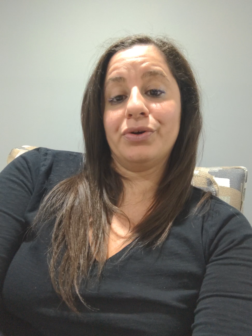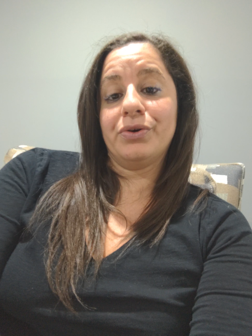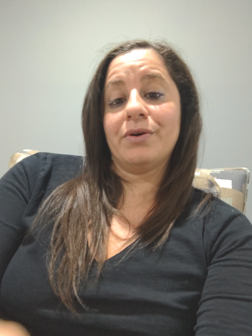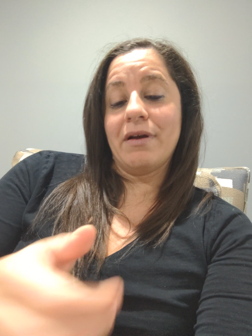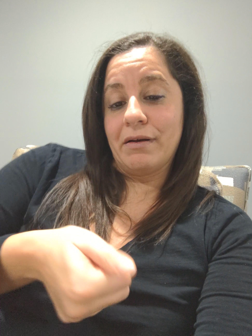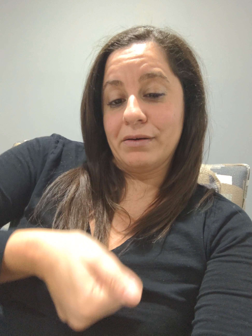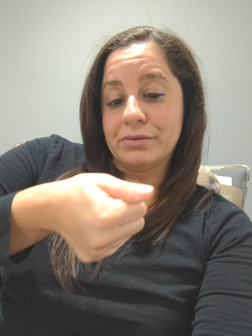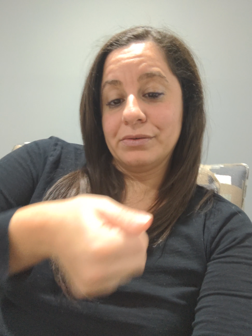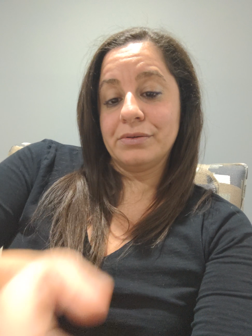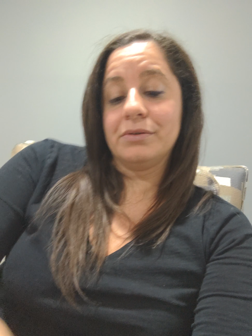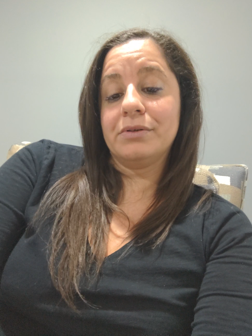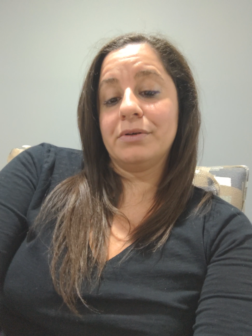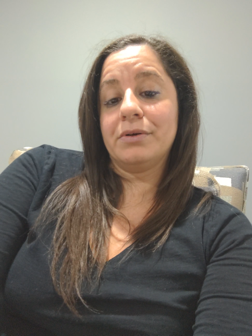hide